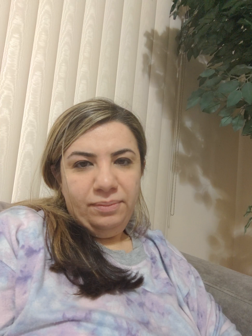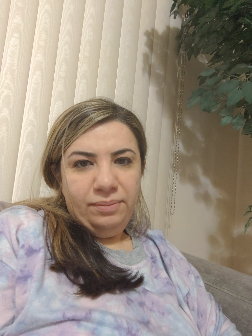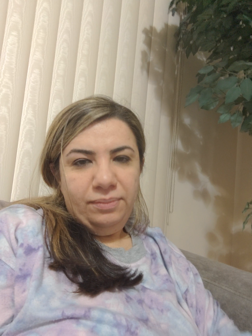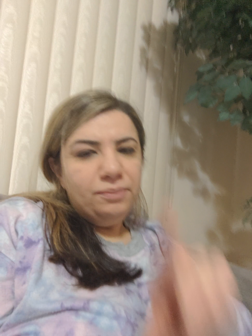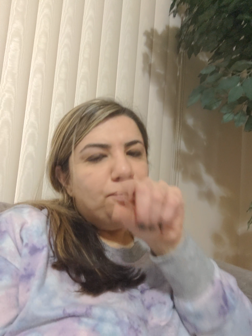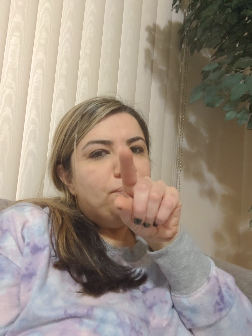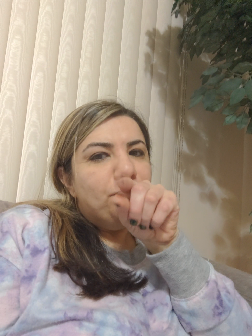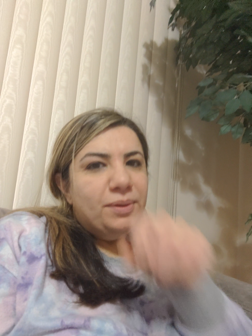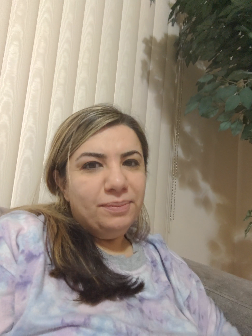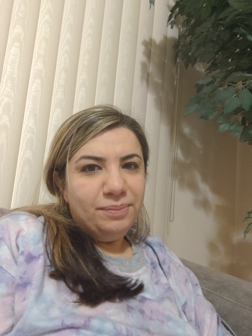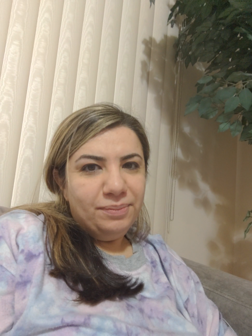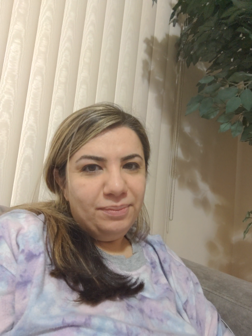bird